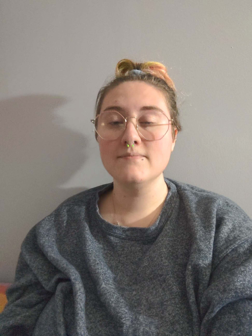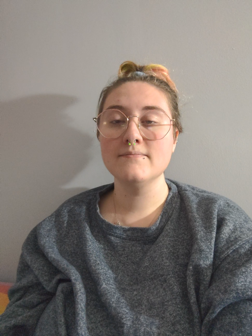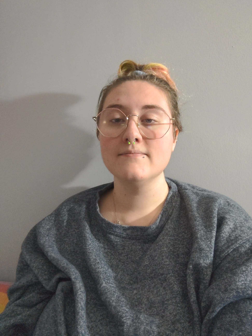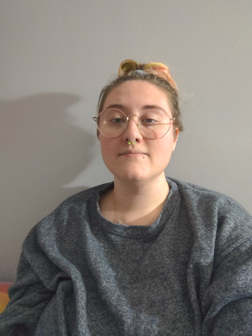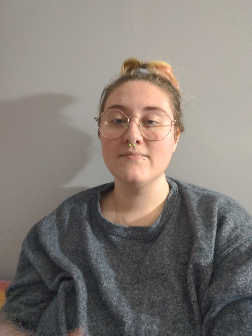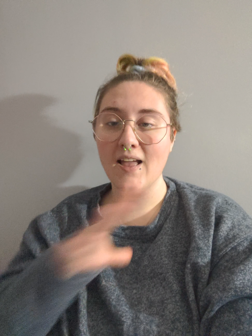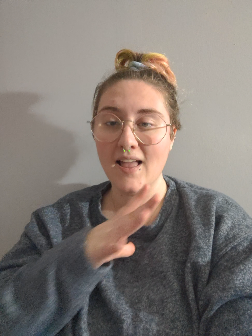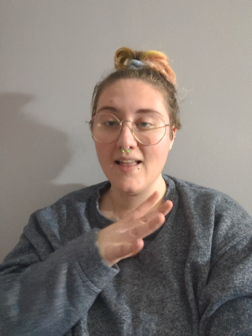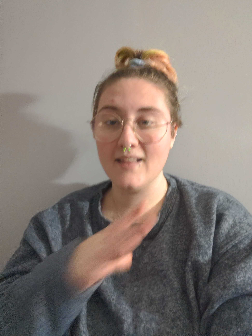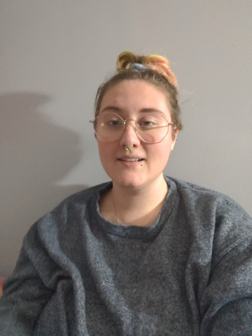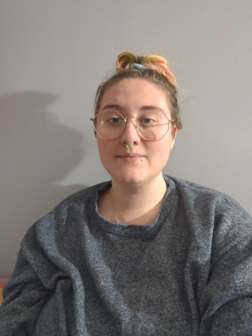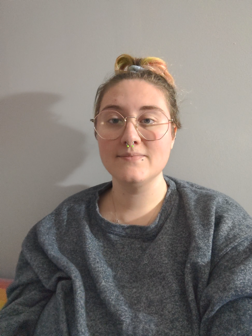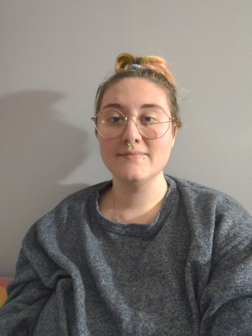fine